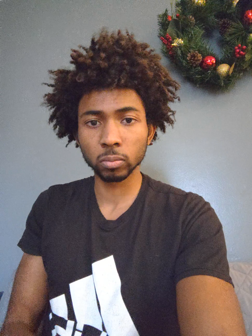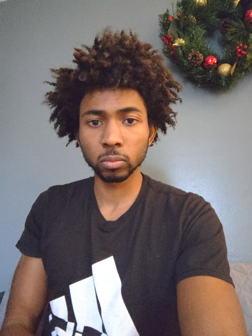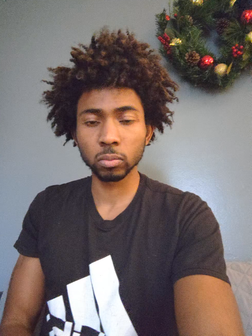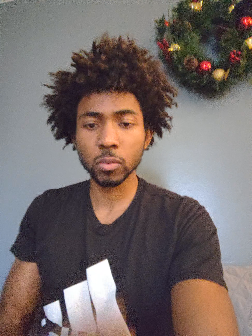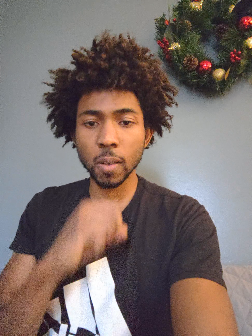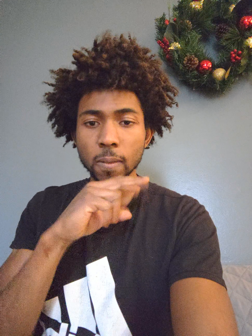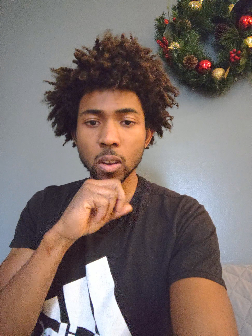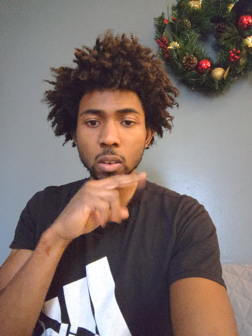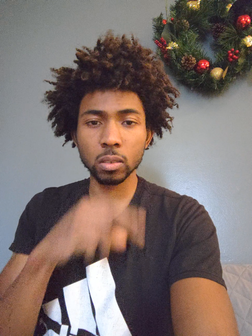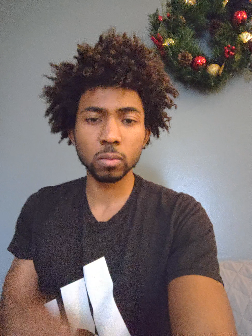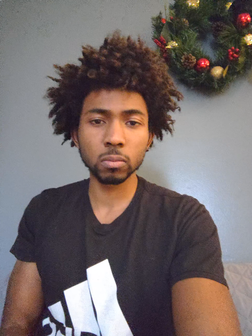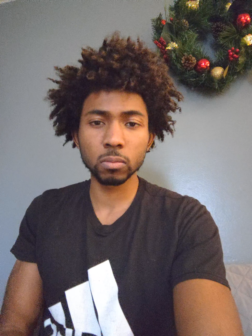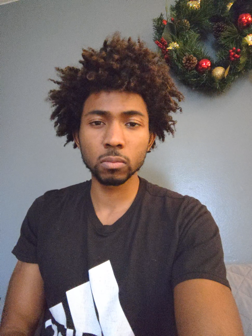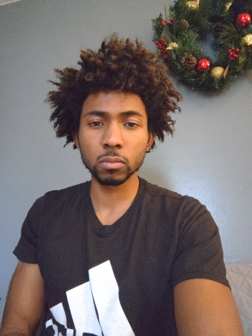frog